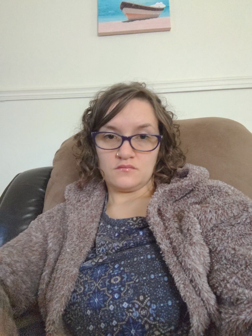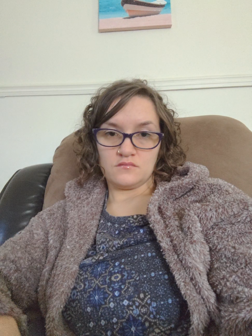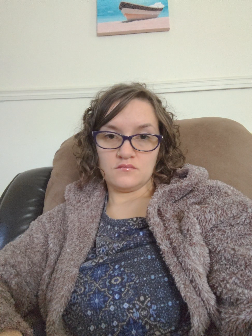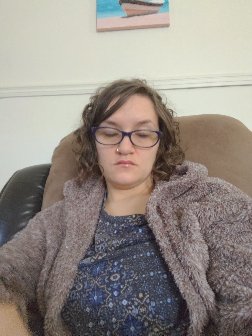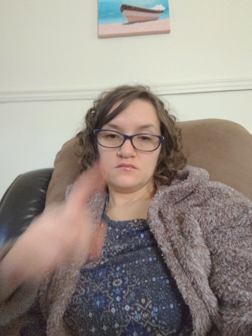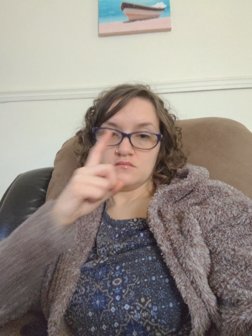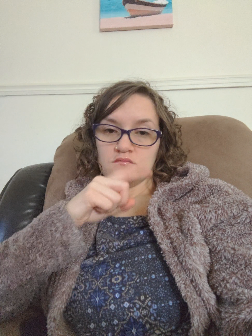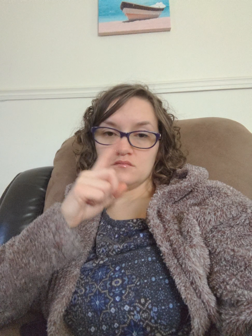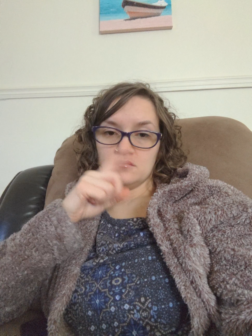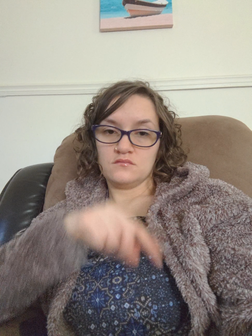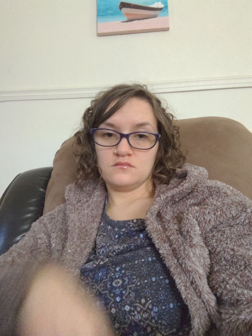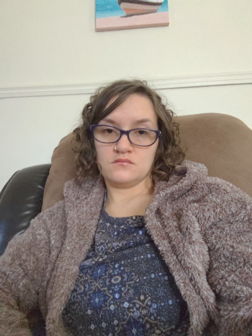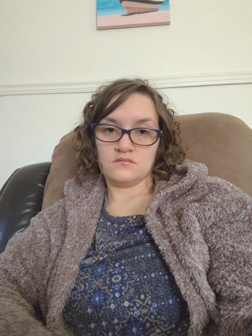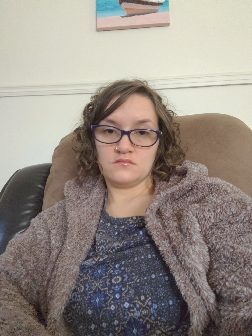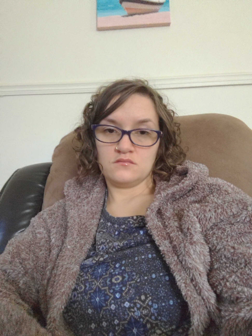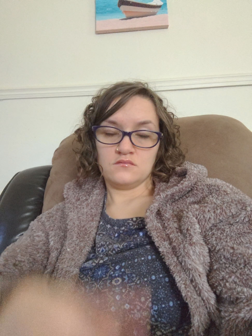mouse